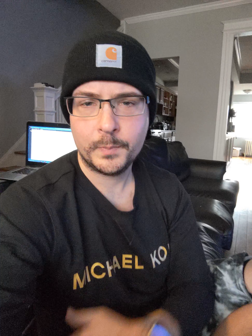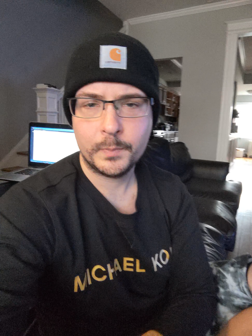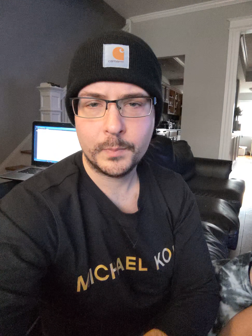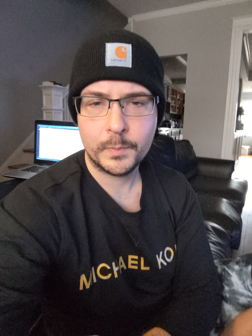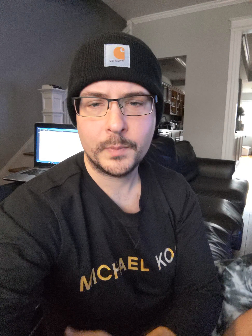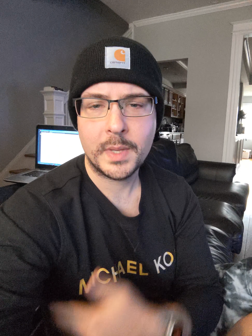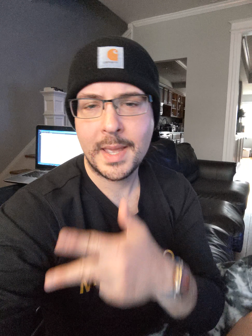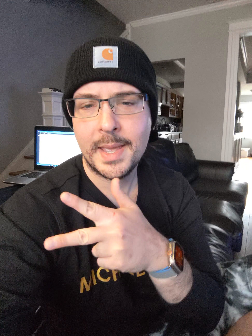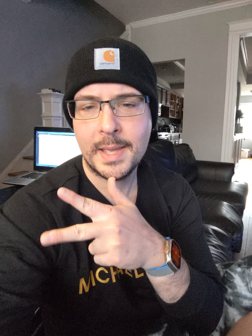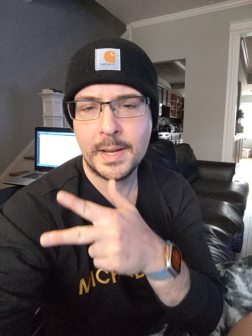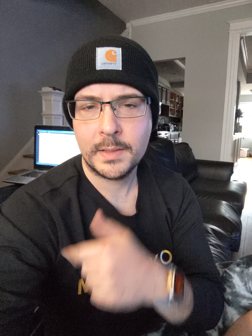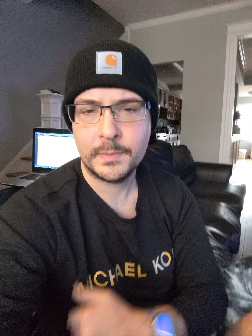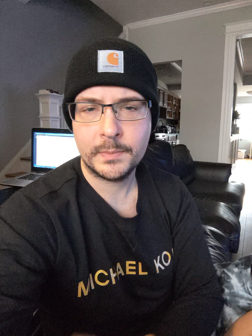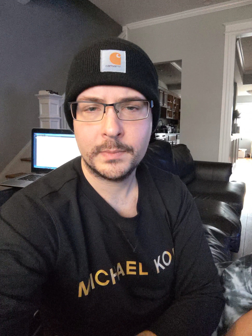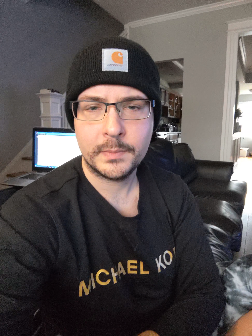hen